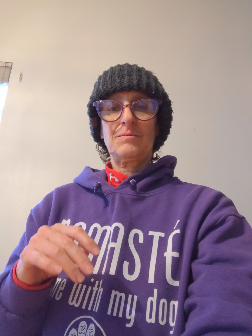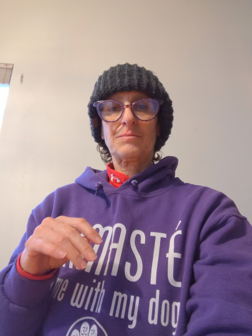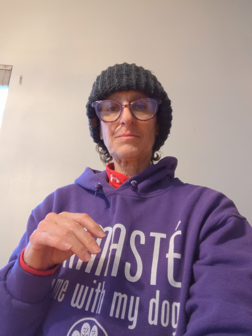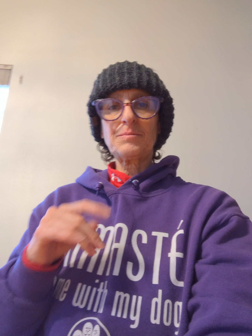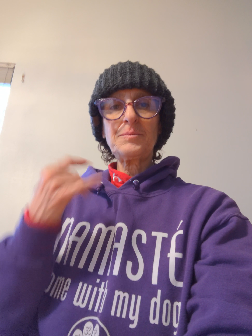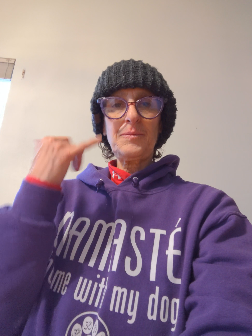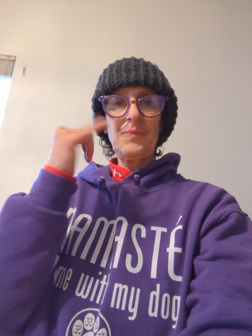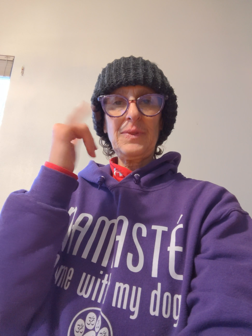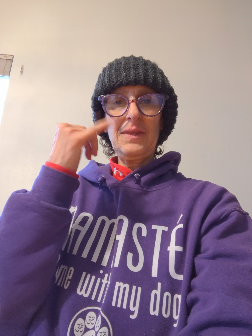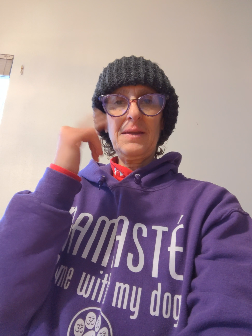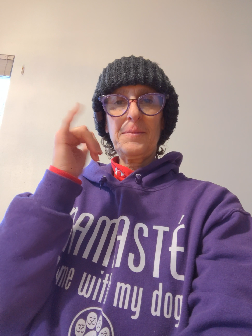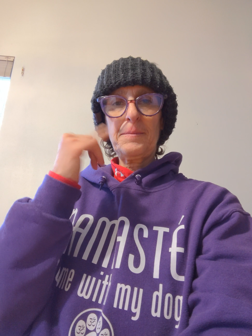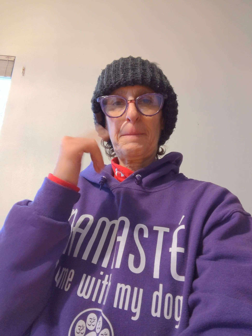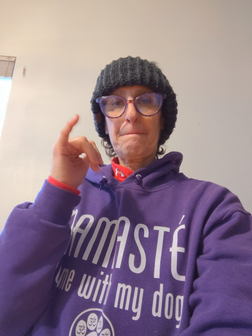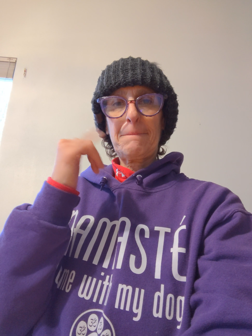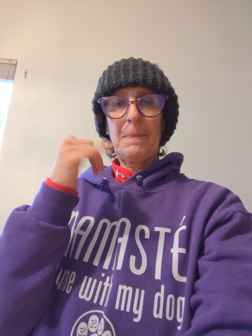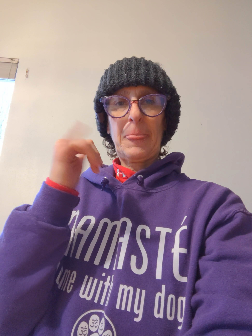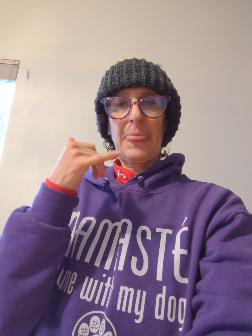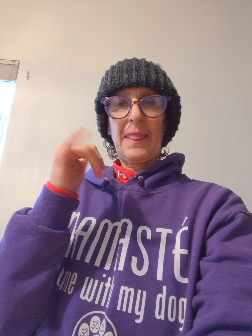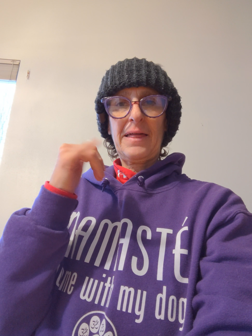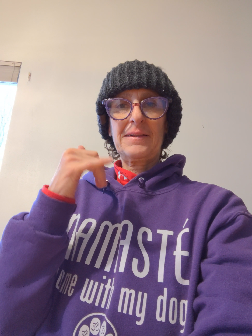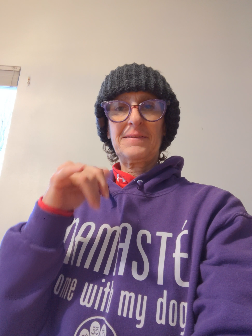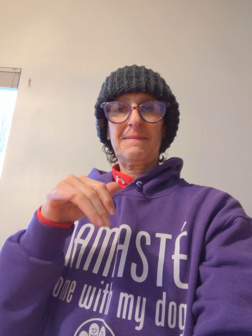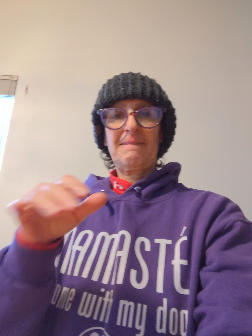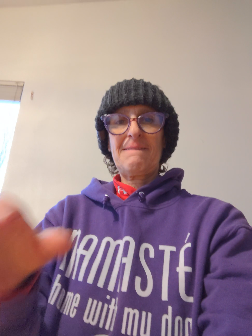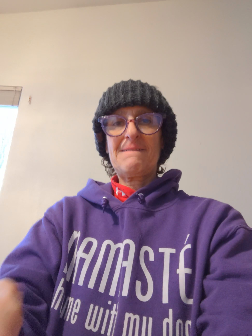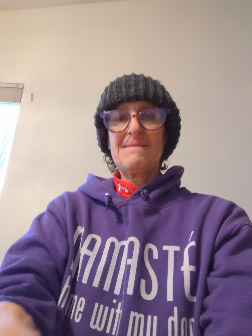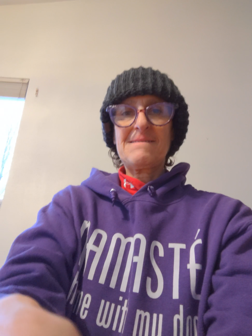yellow